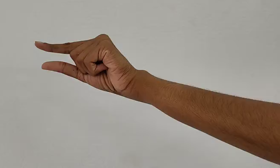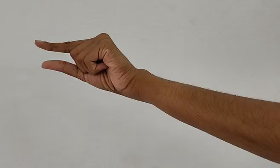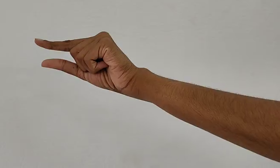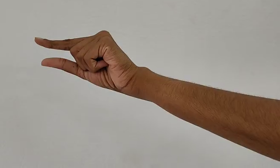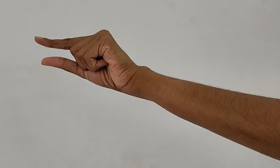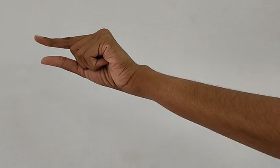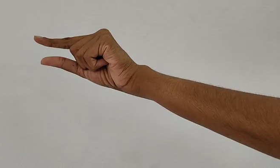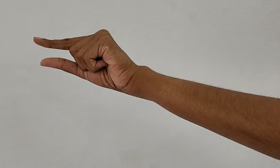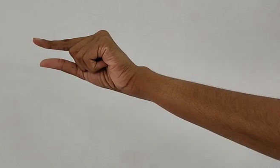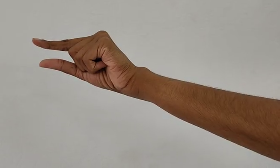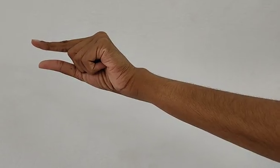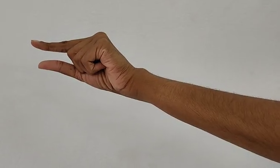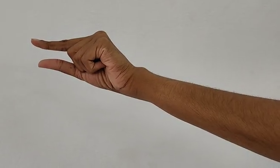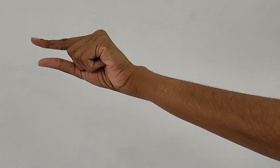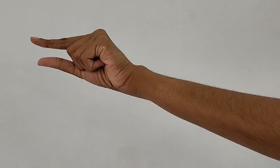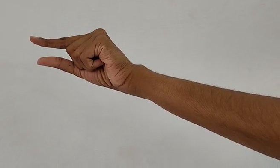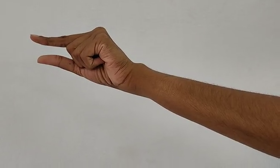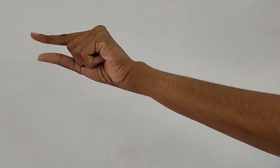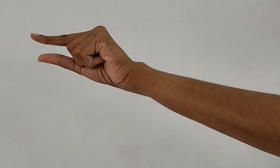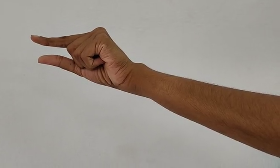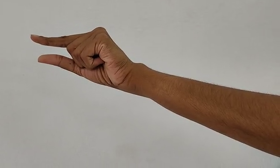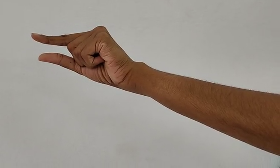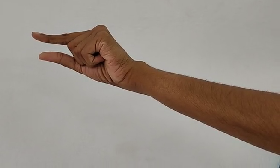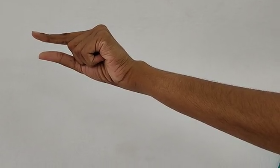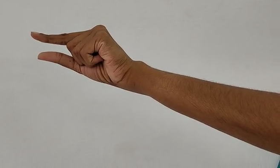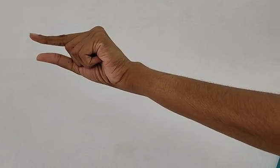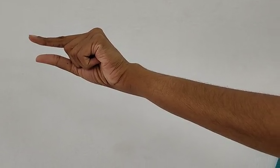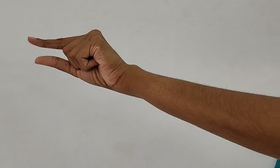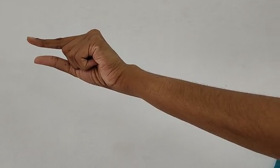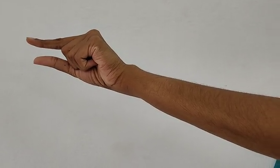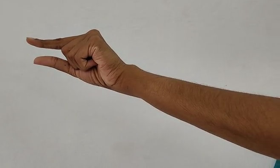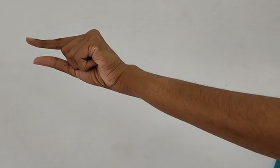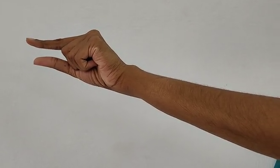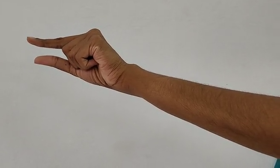ഉ